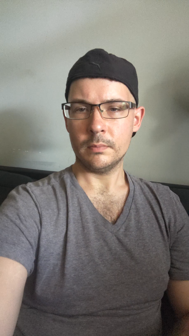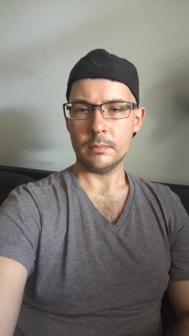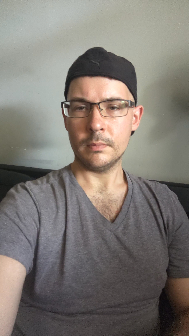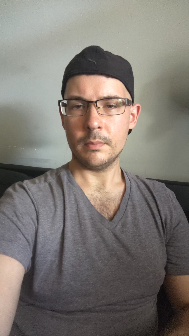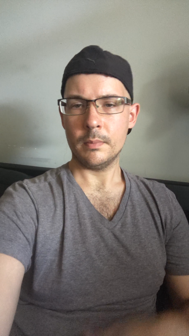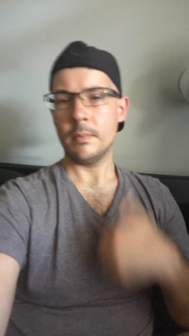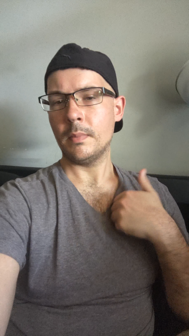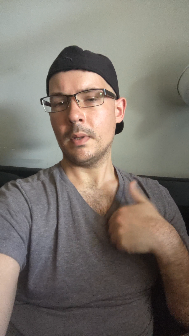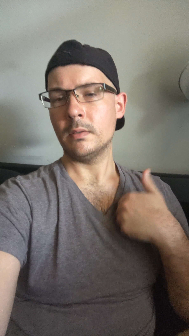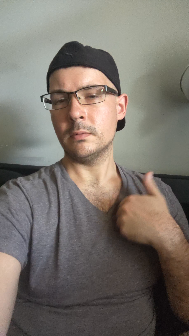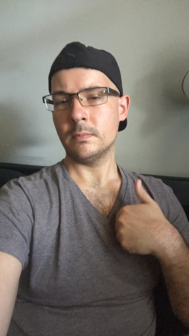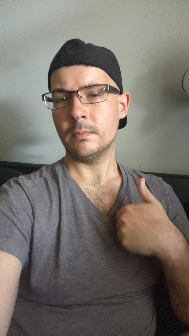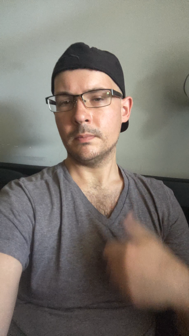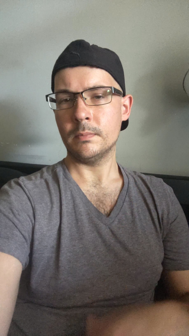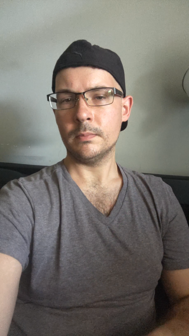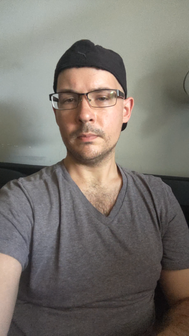bathtub